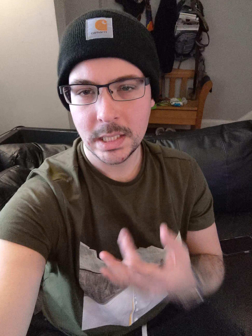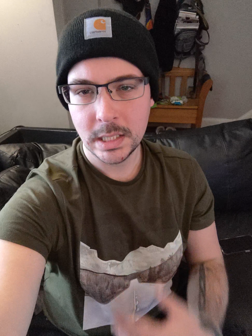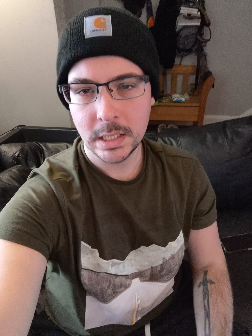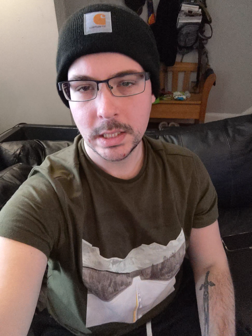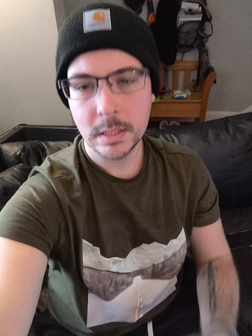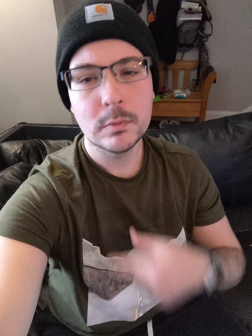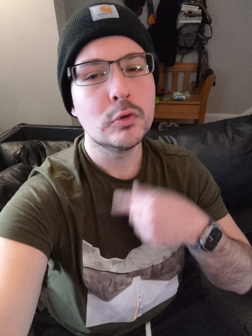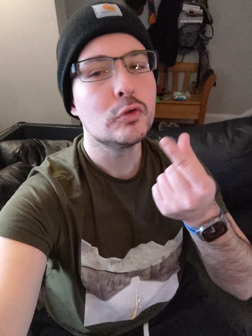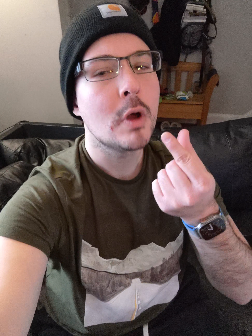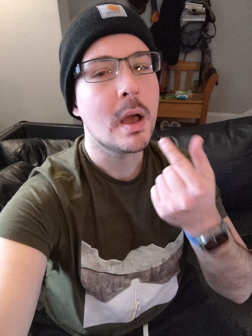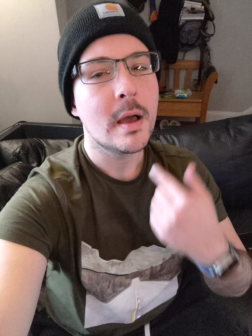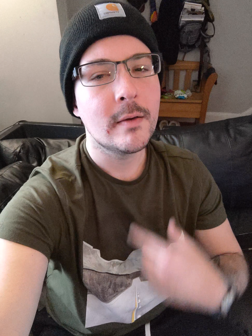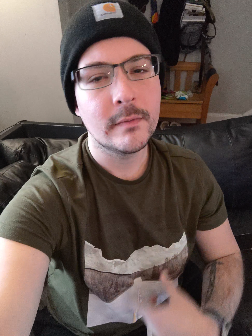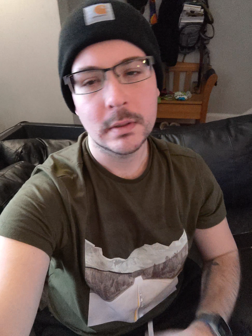giraffe